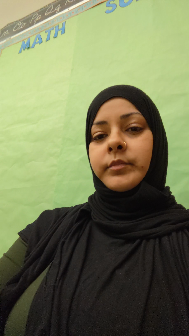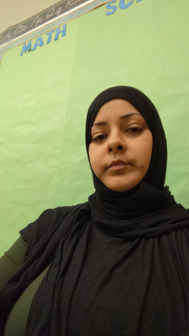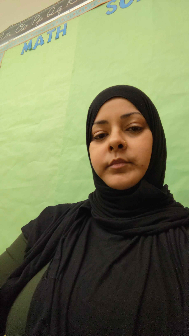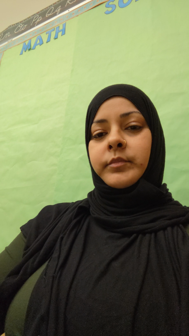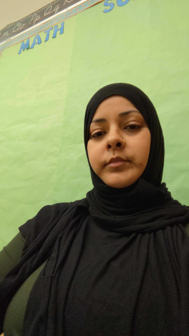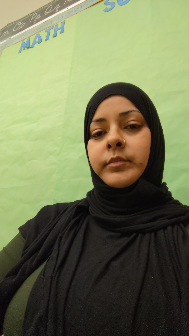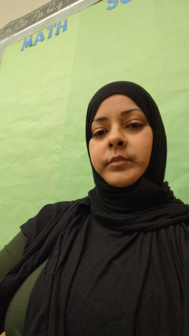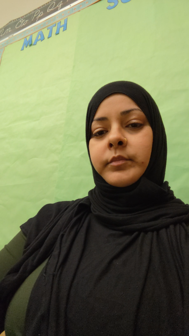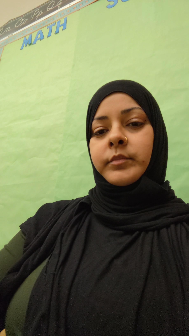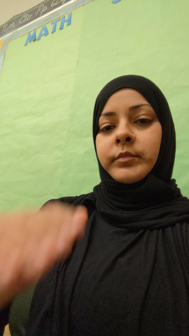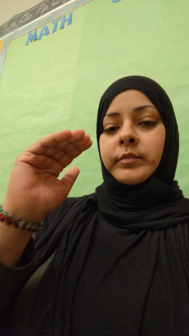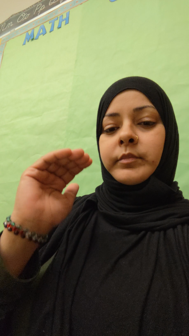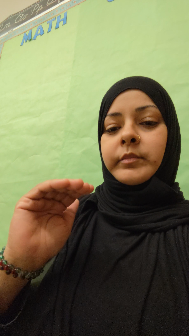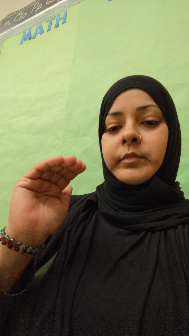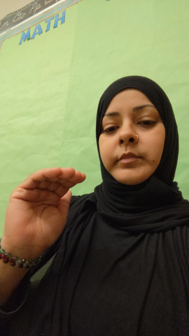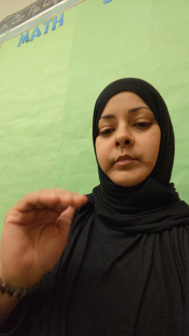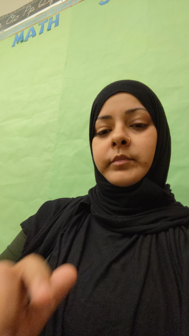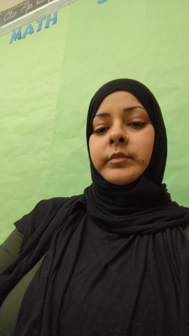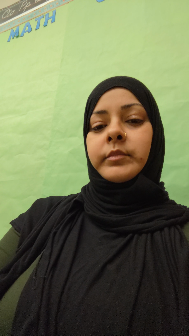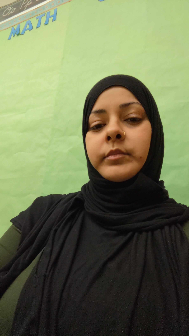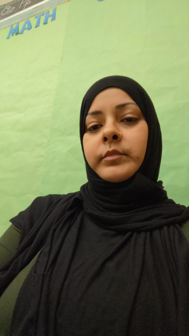little